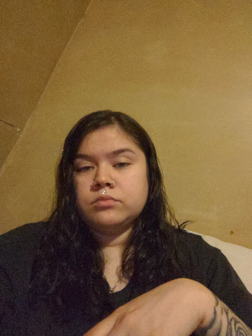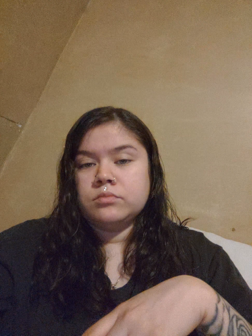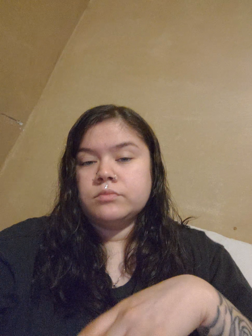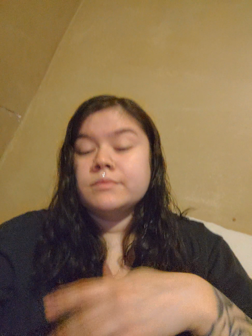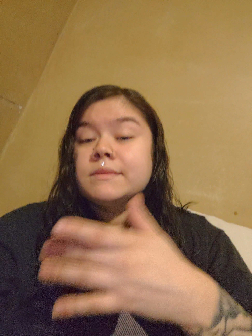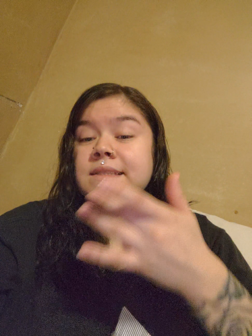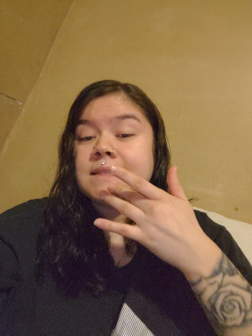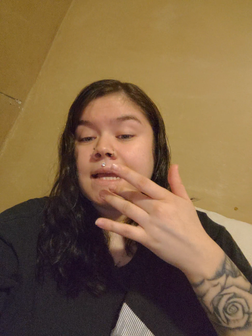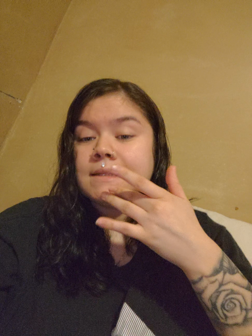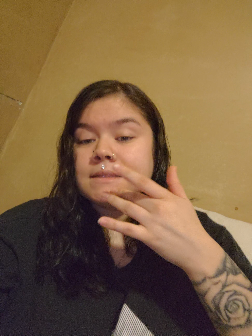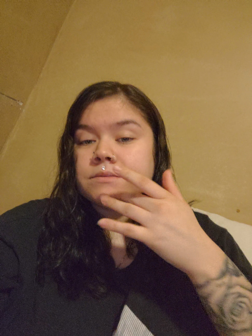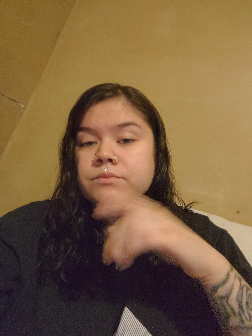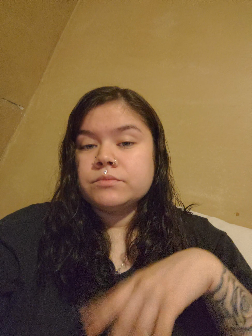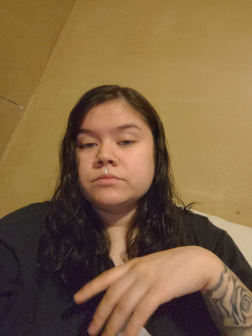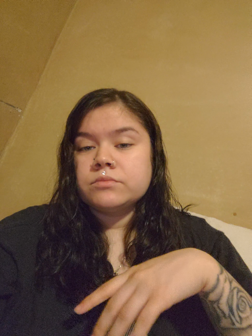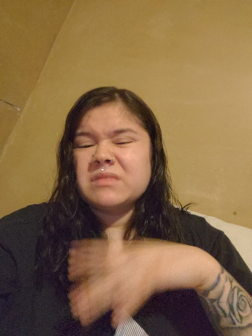taste